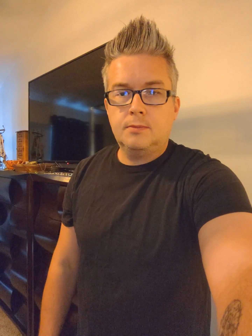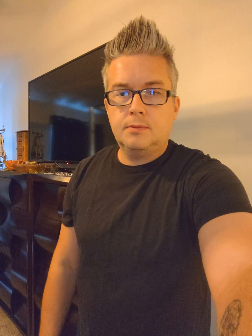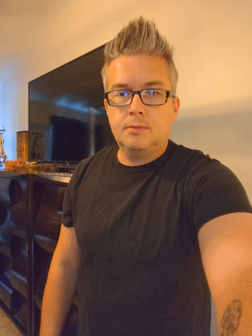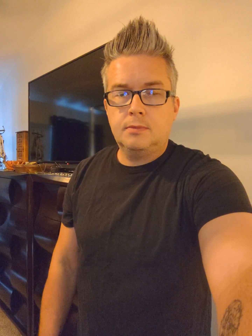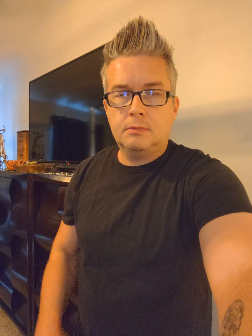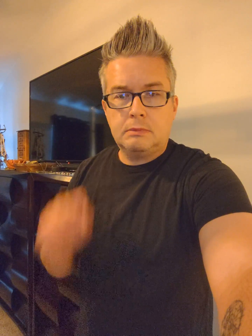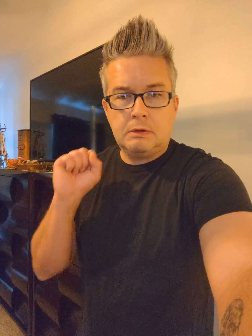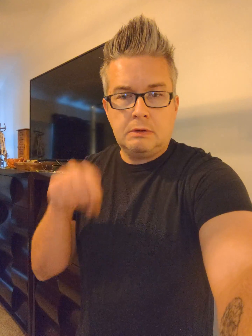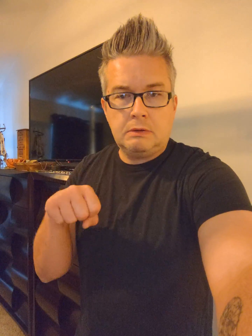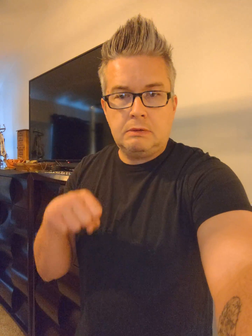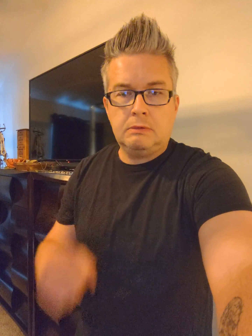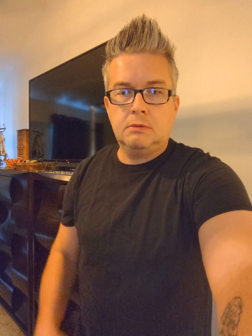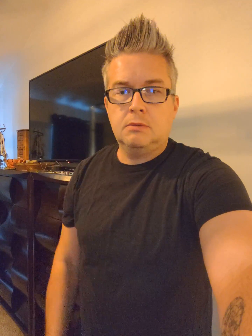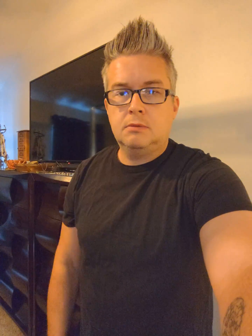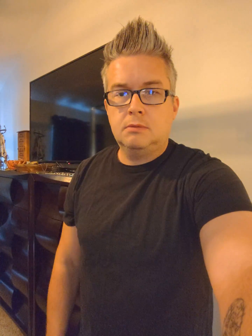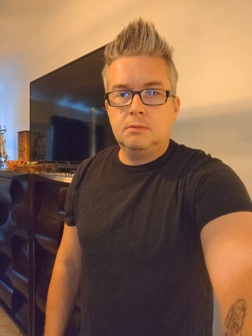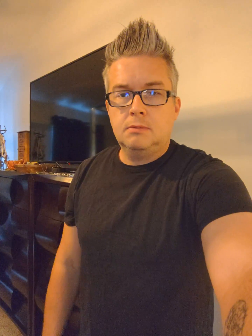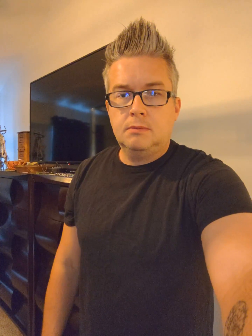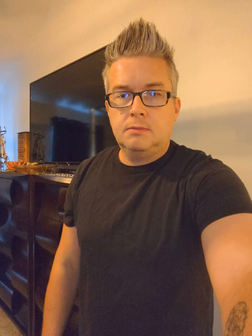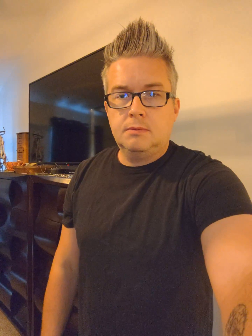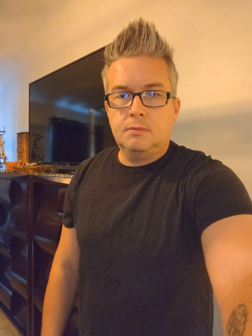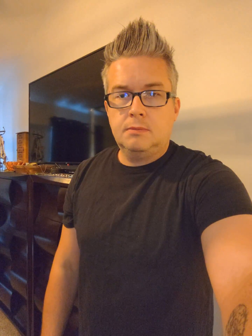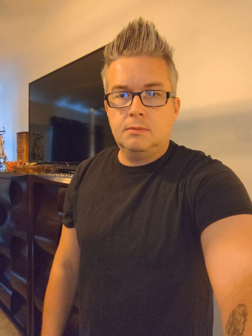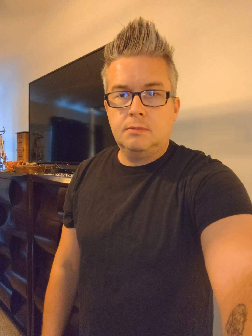could